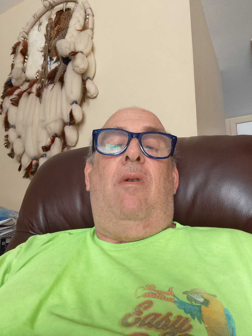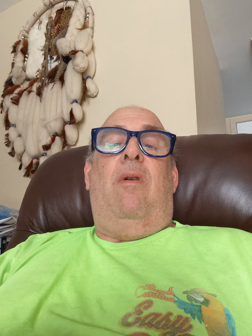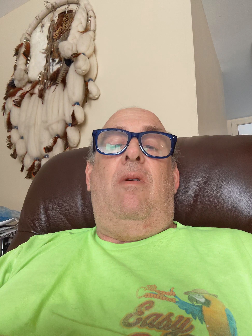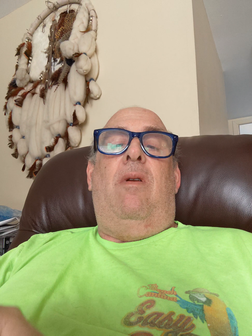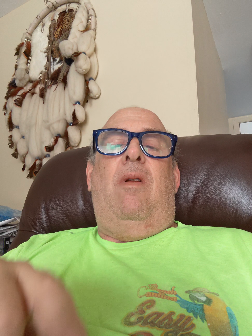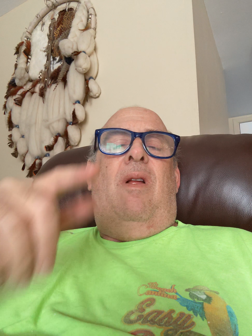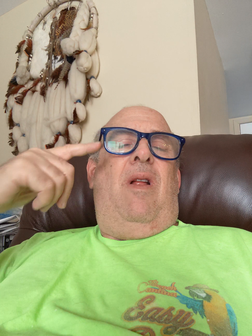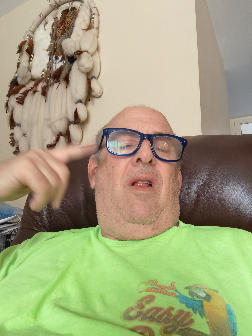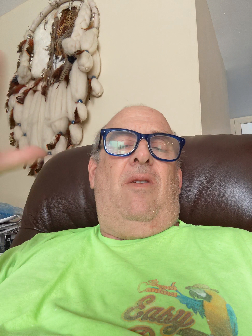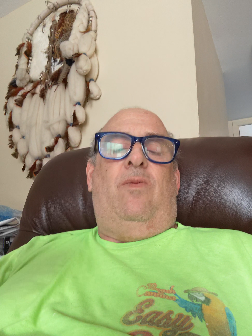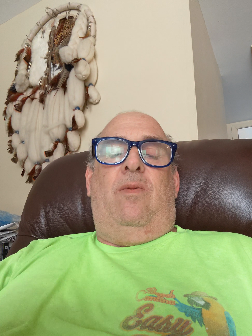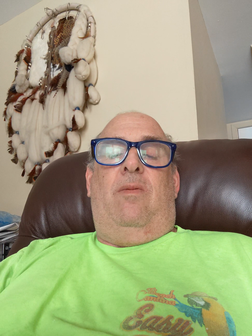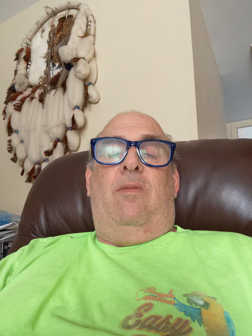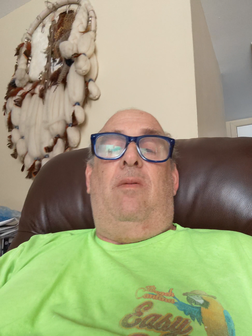loud